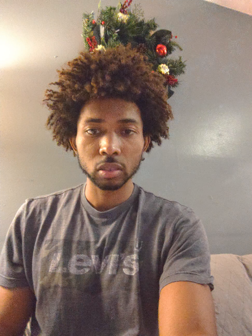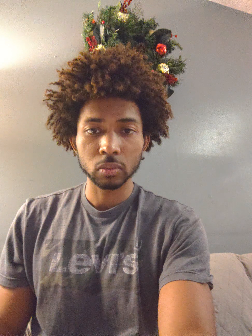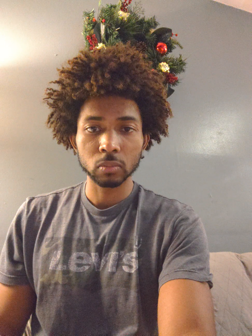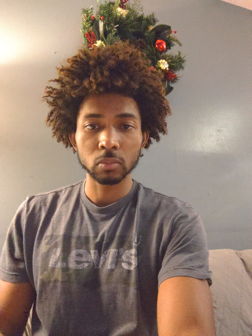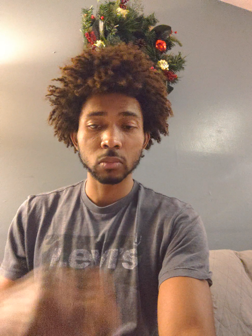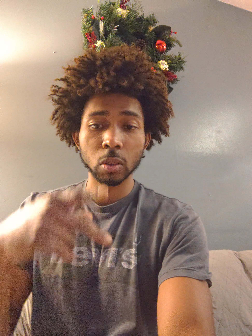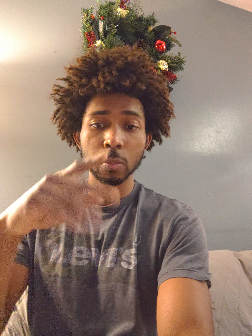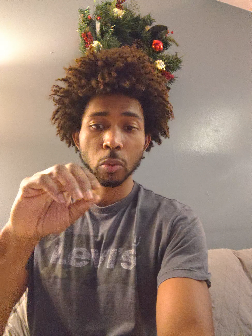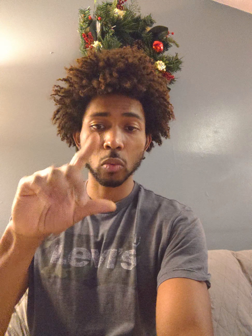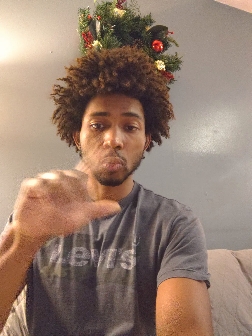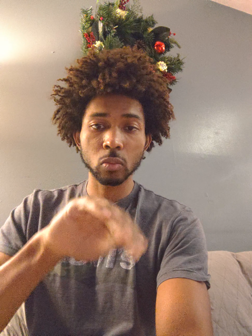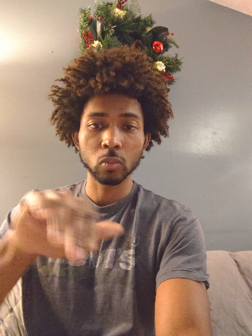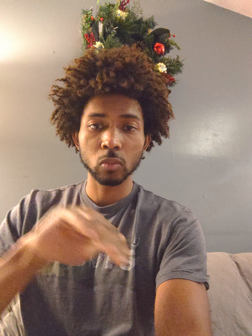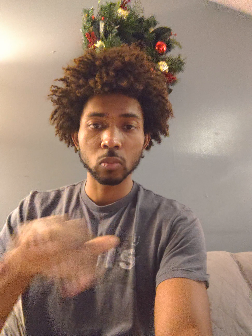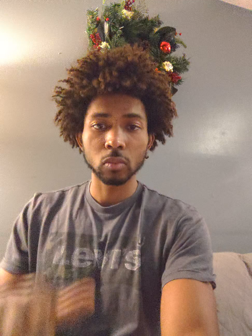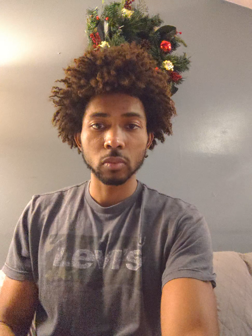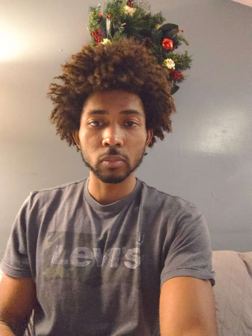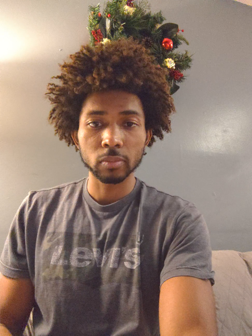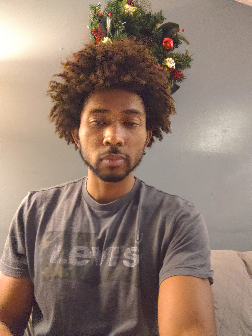pool